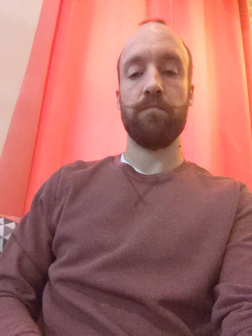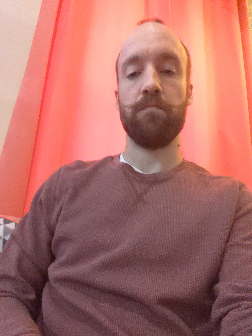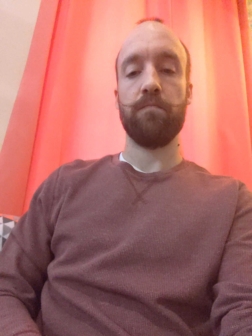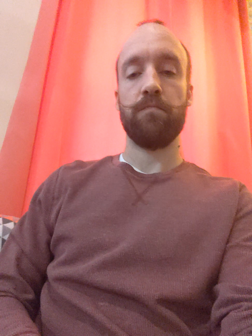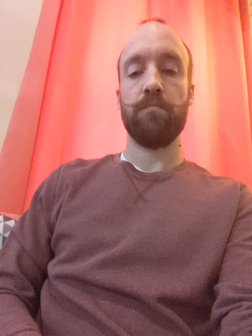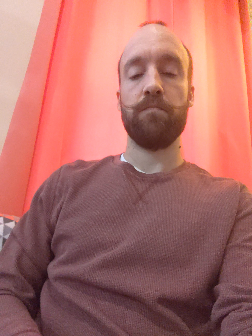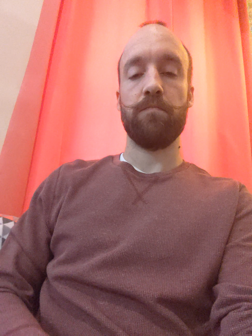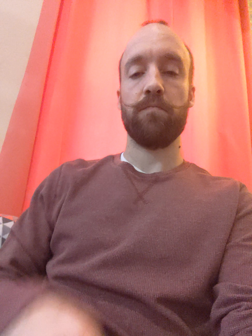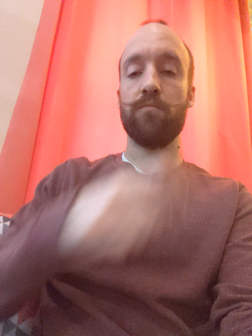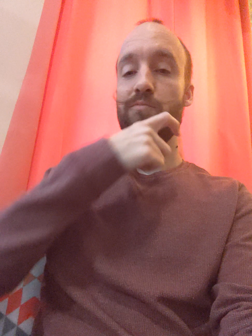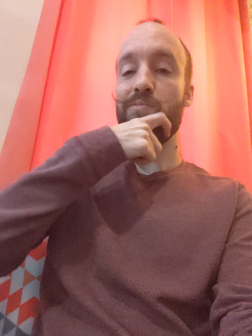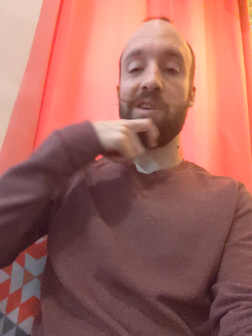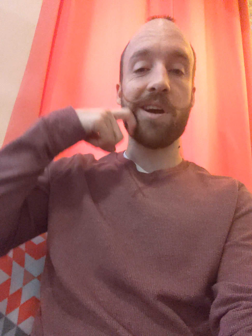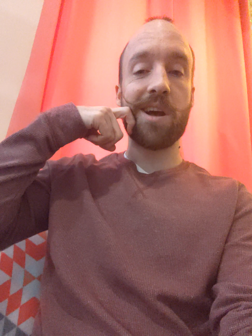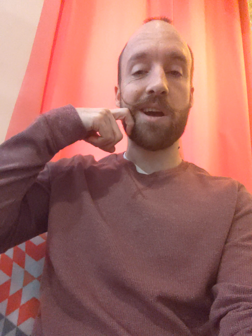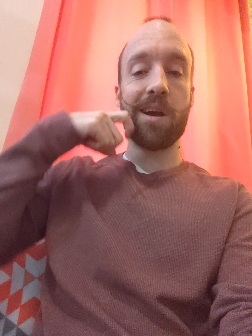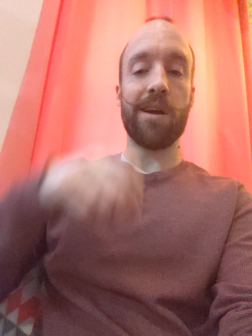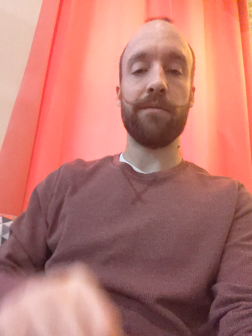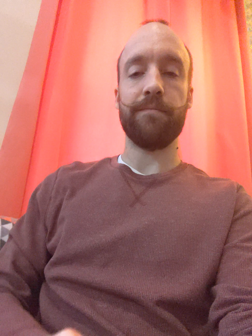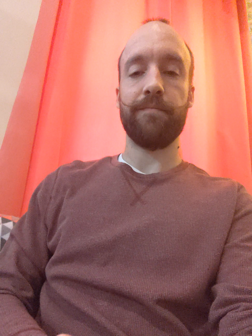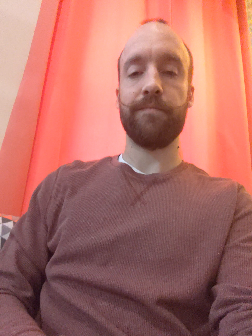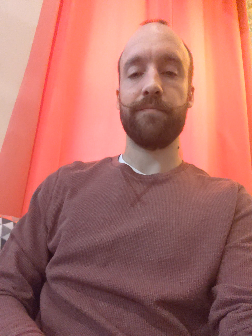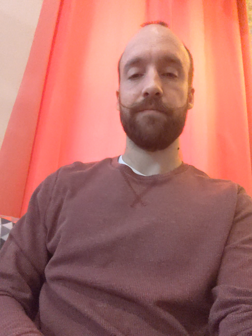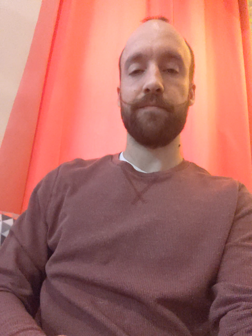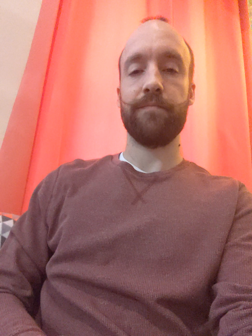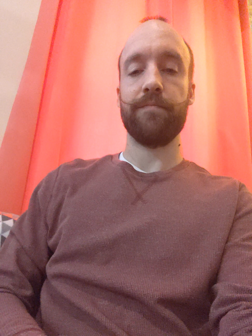dry